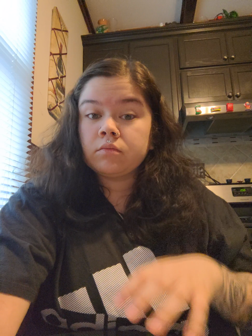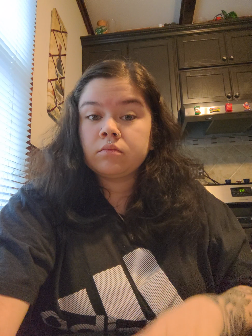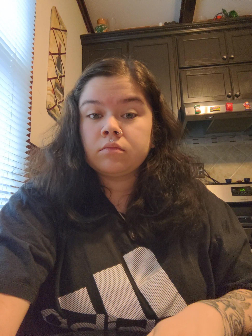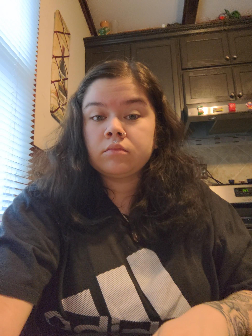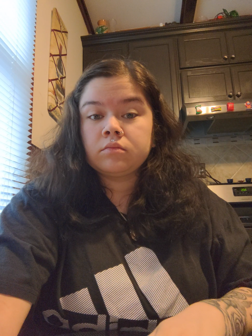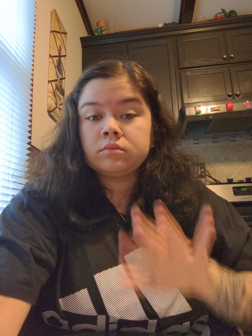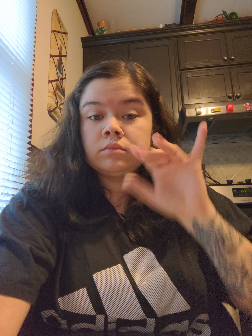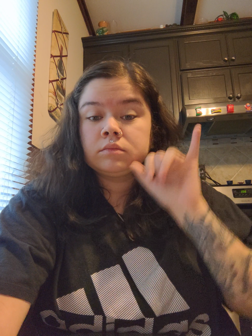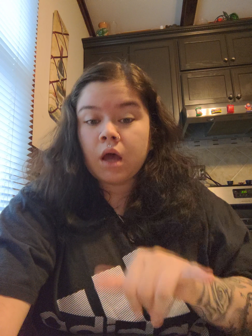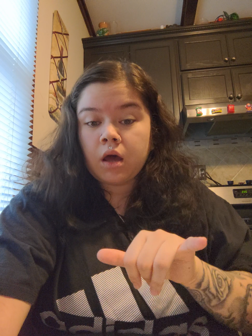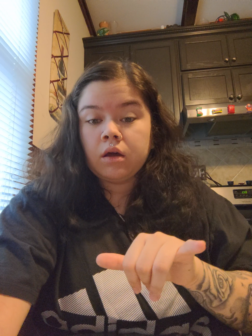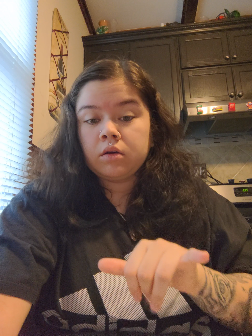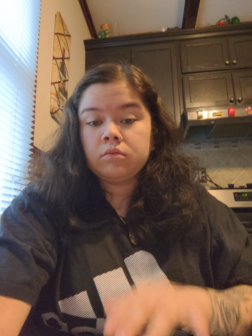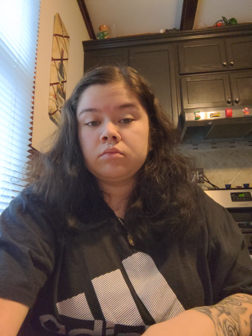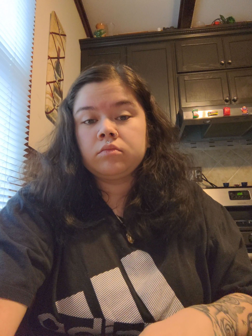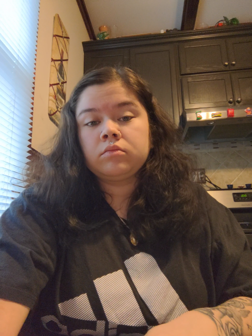stay